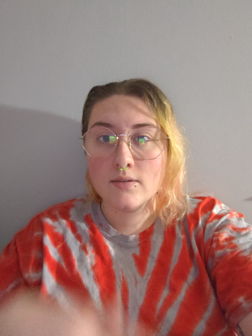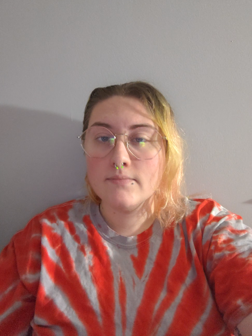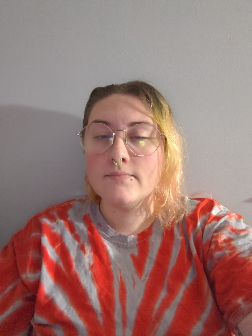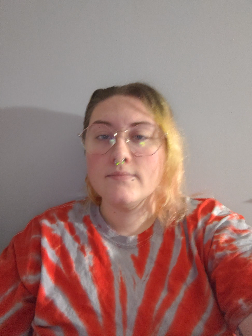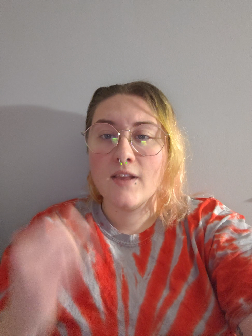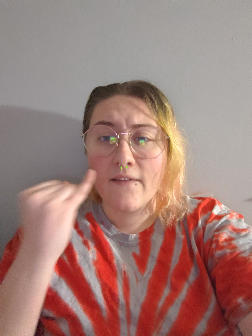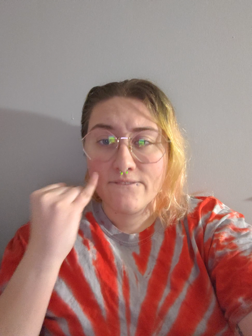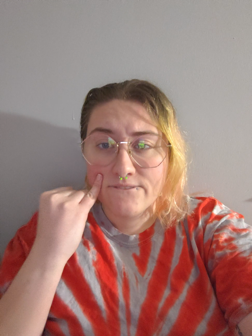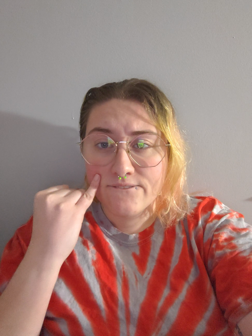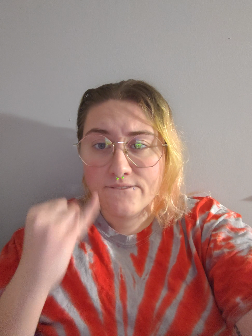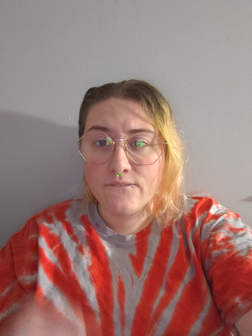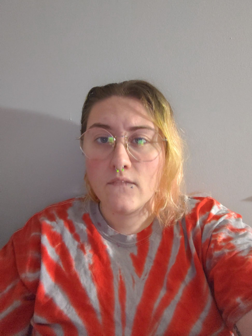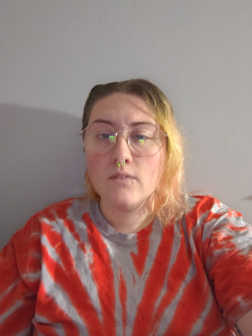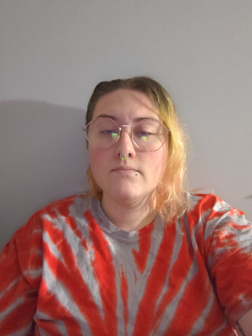if